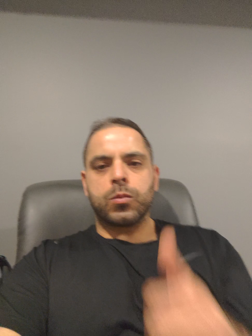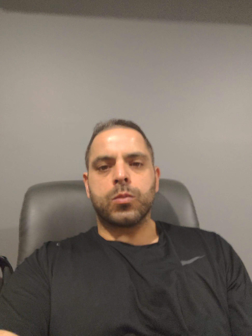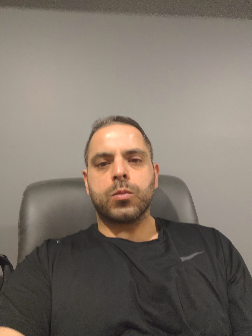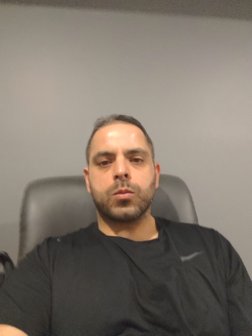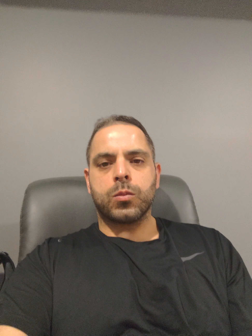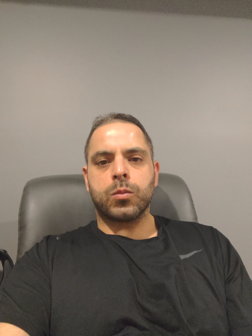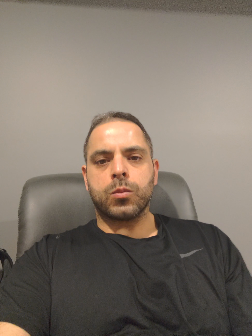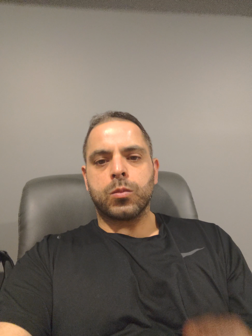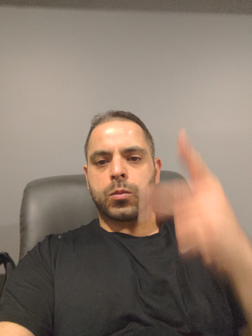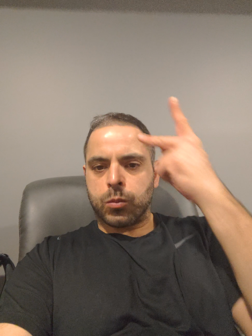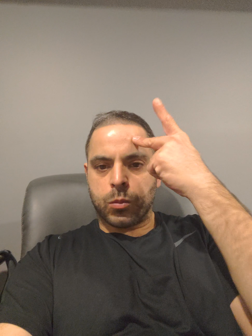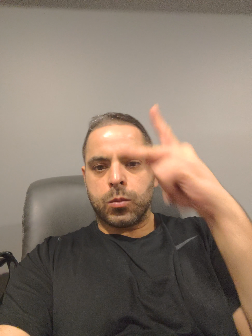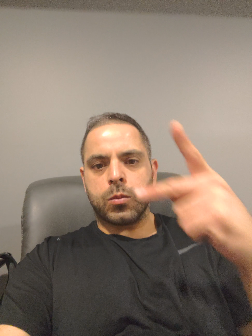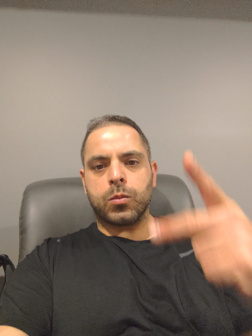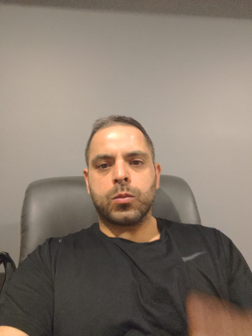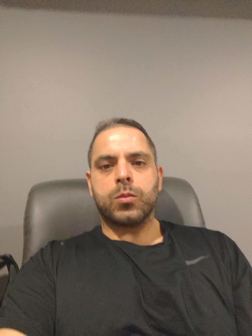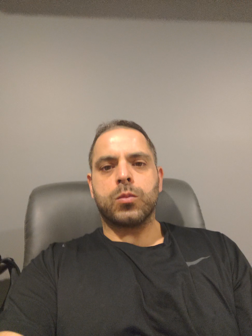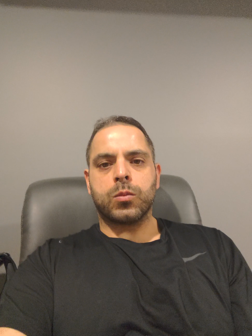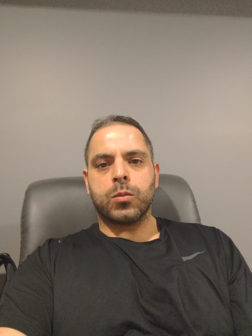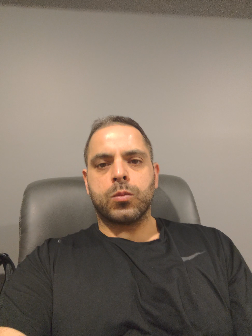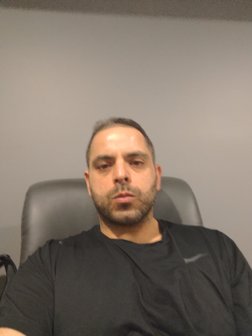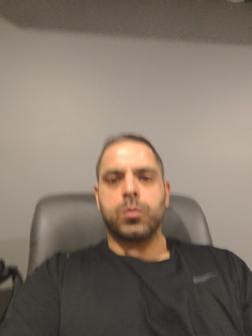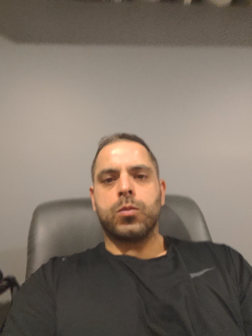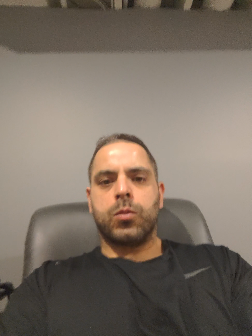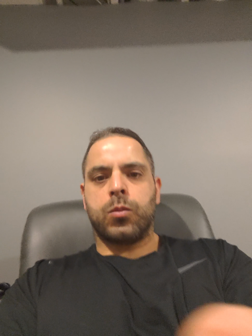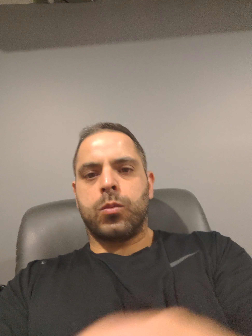penny